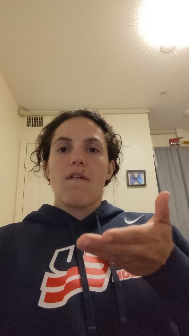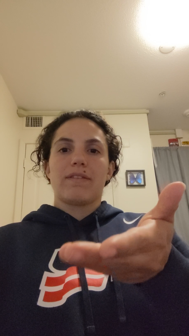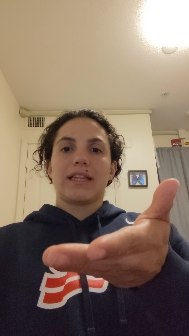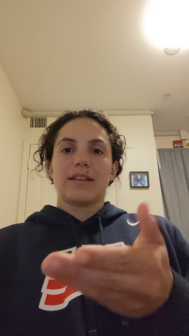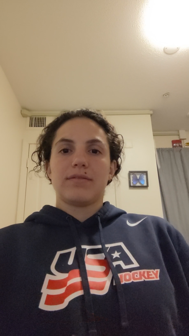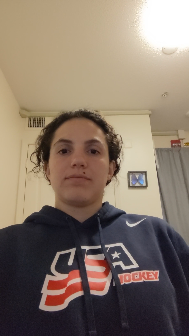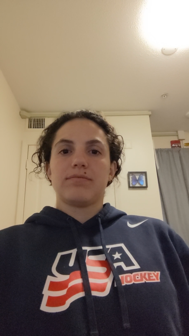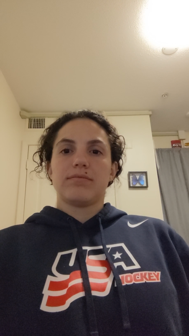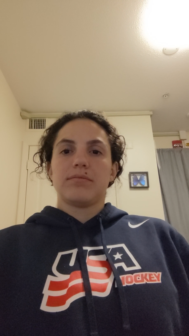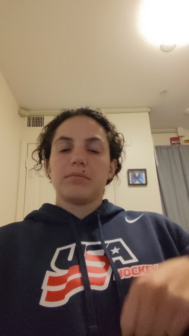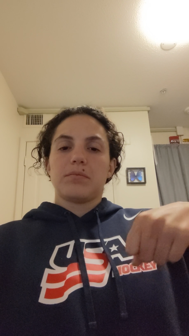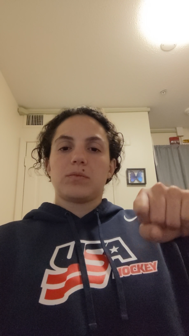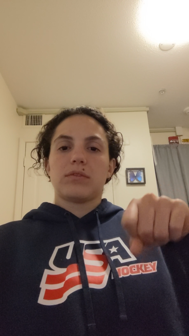motorcycle